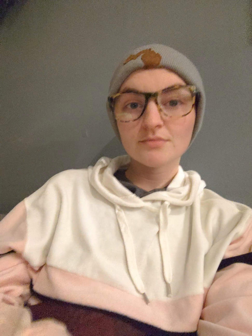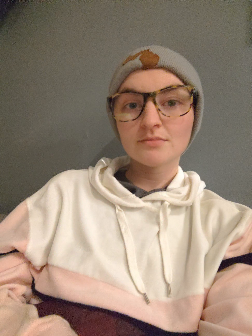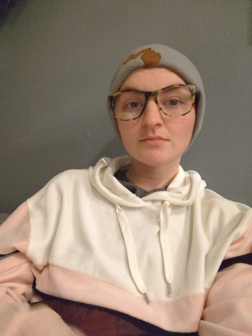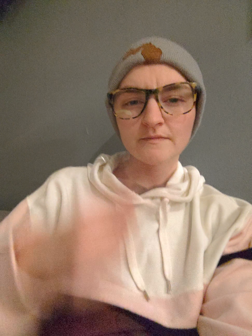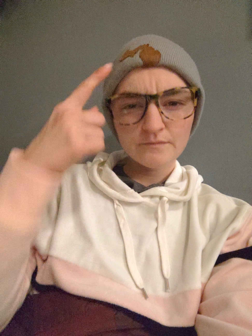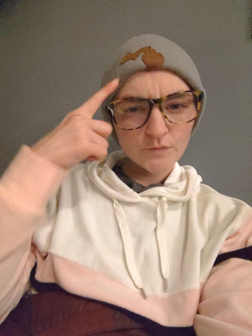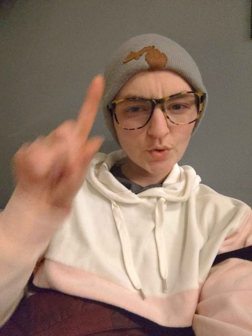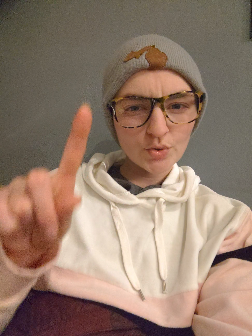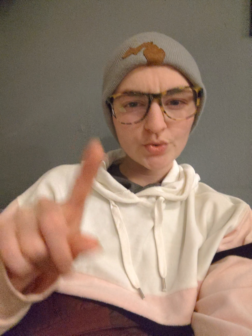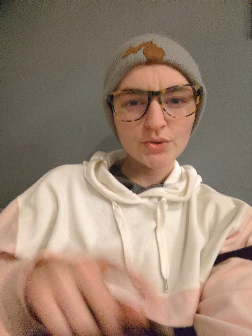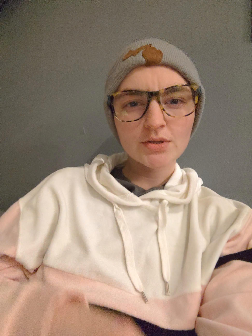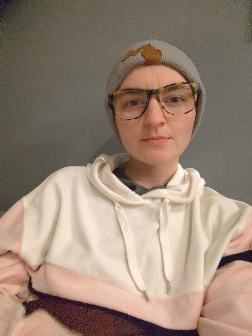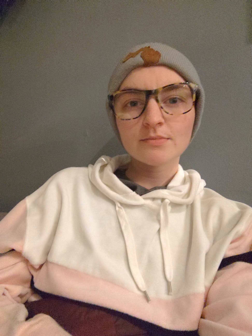for